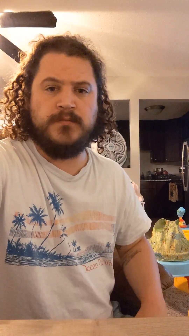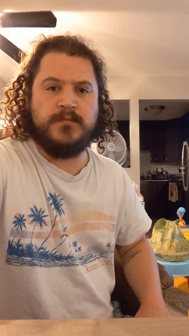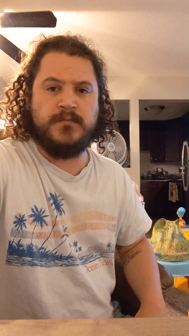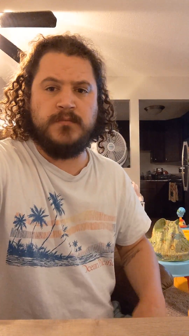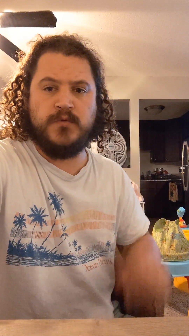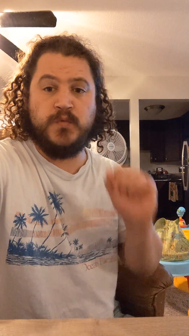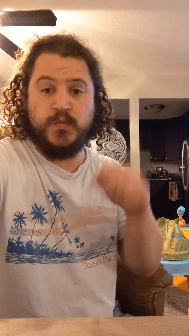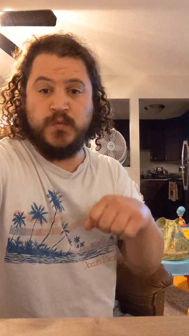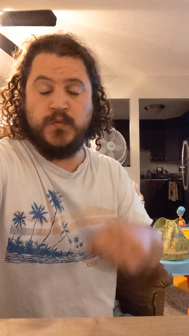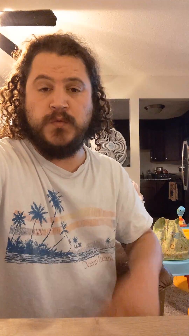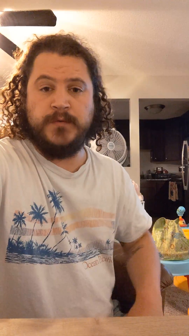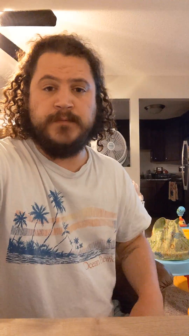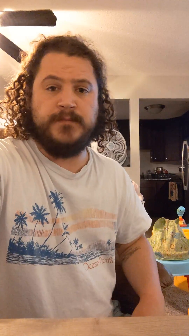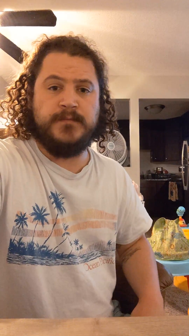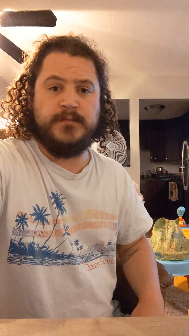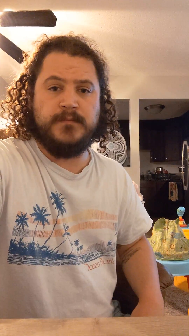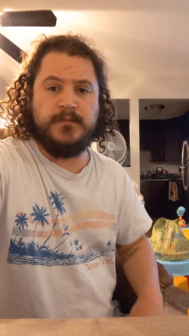could